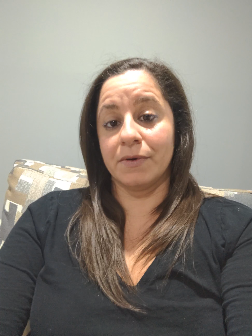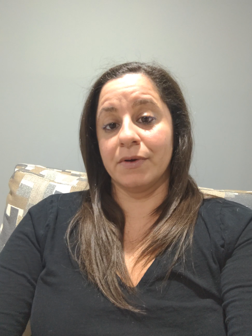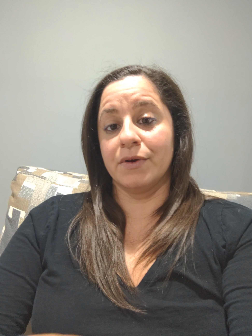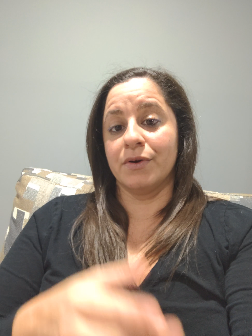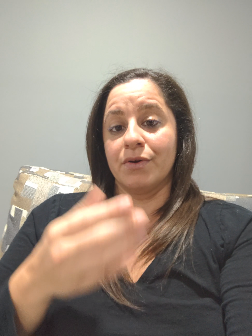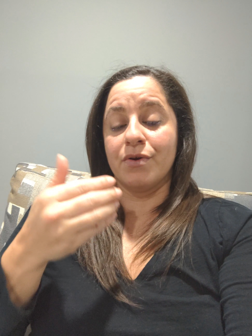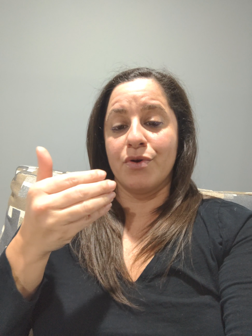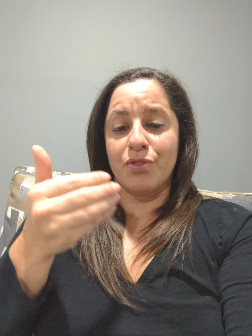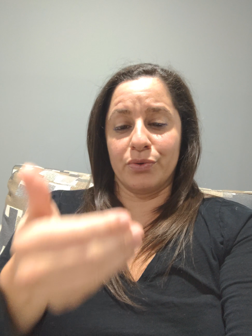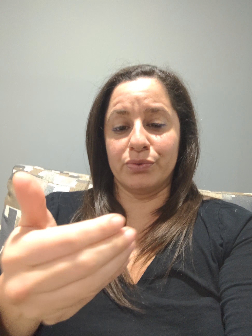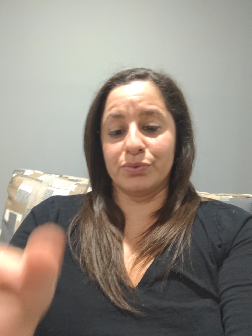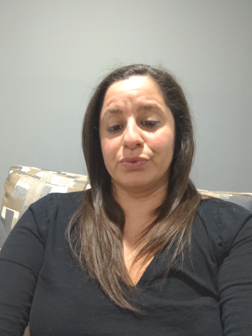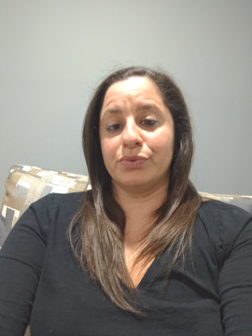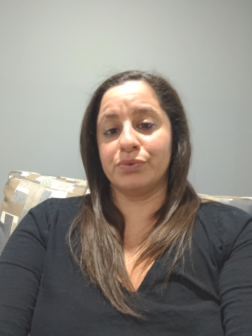close